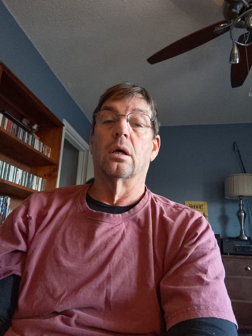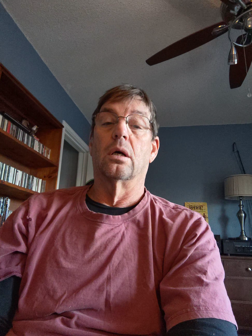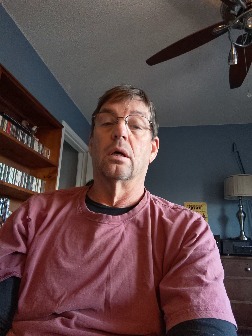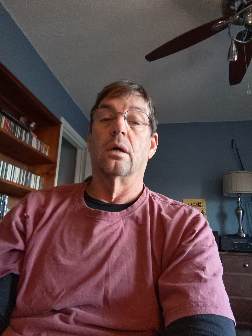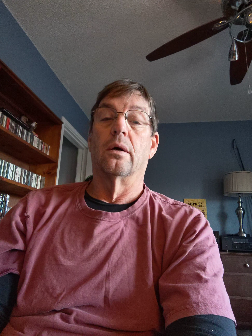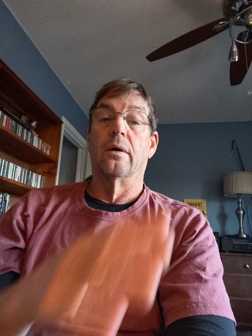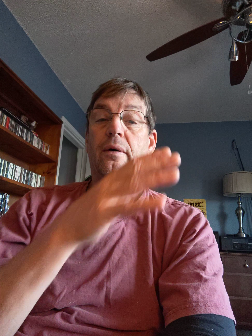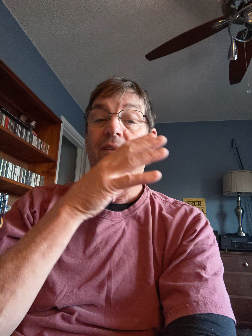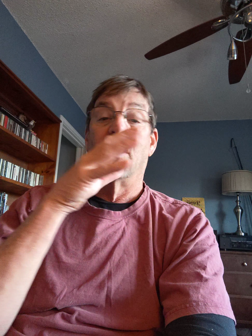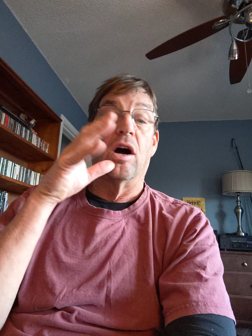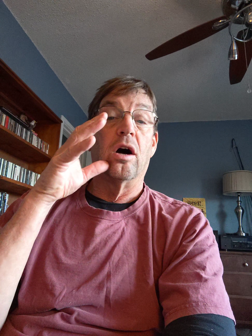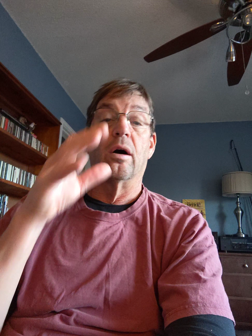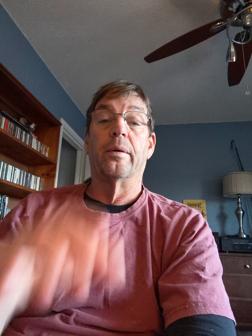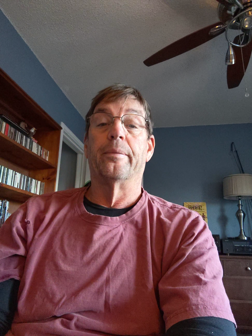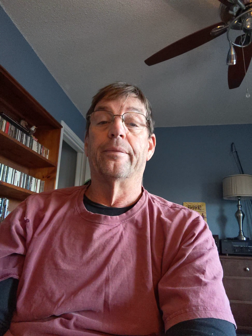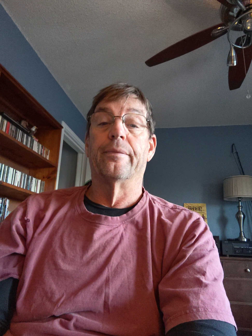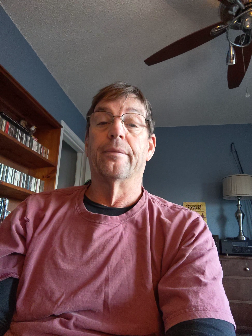farm